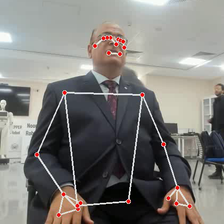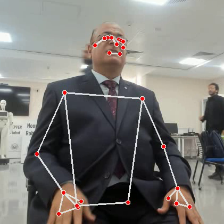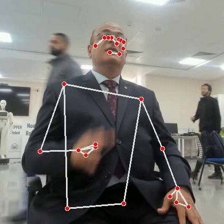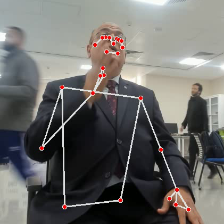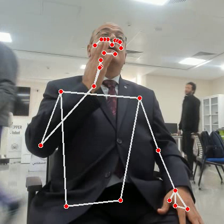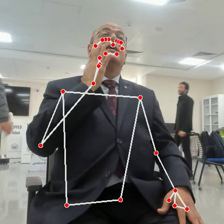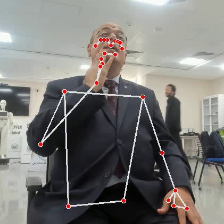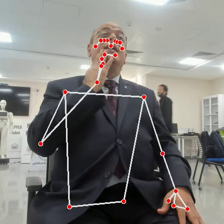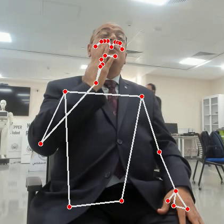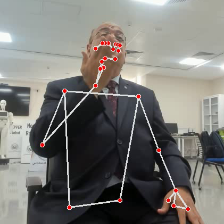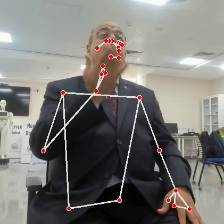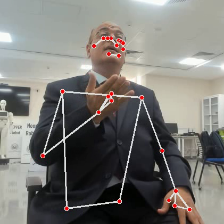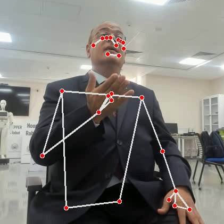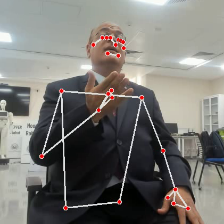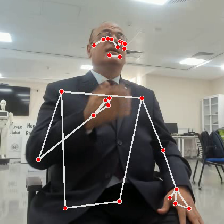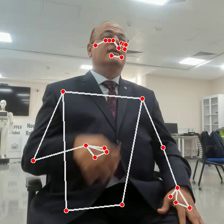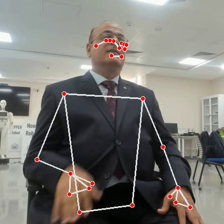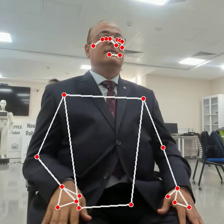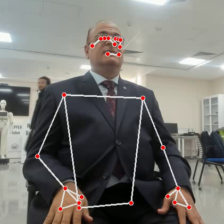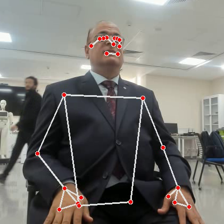yallhwy